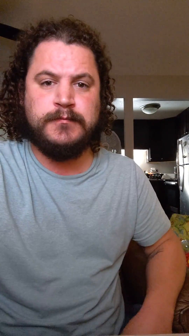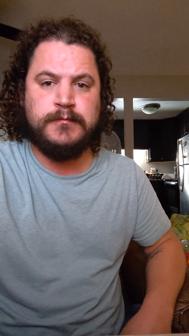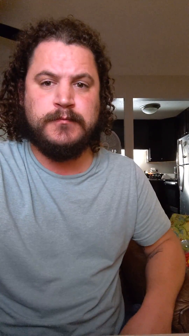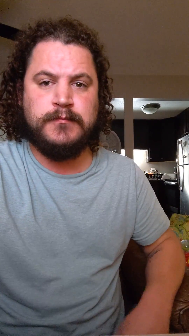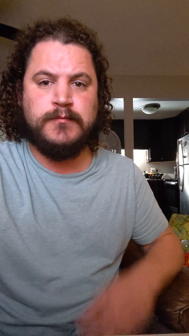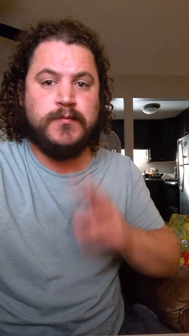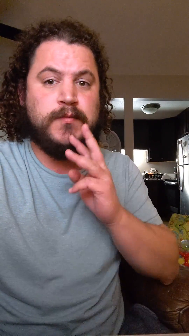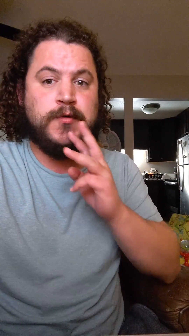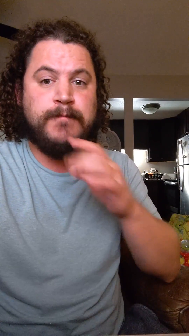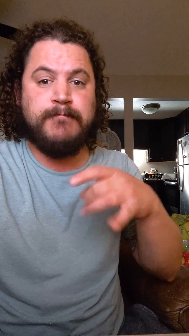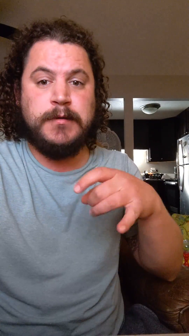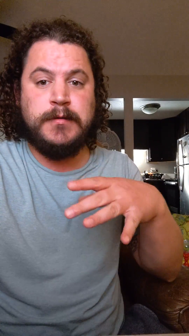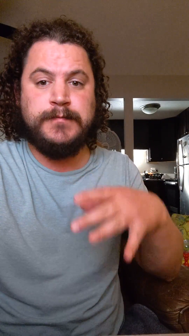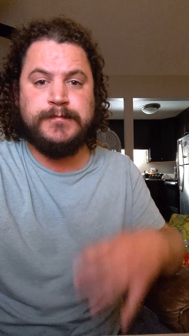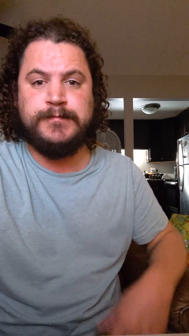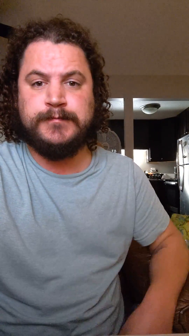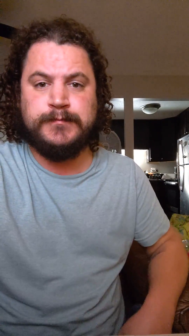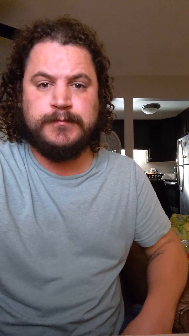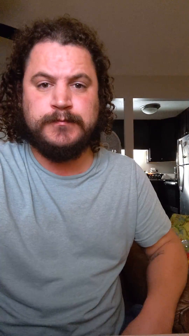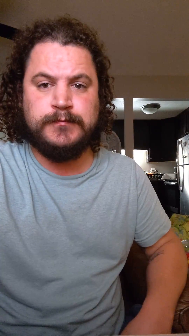melon